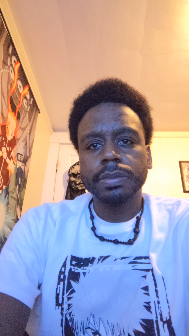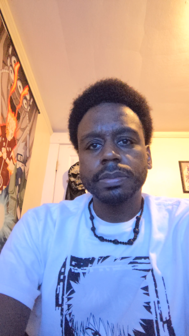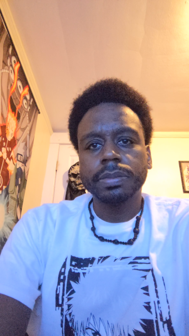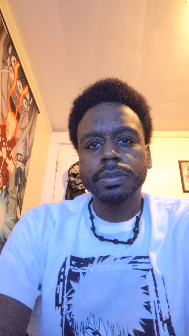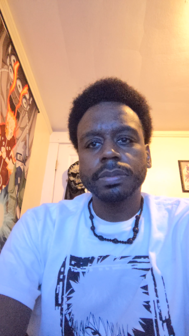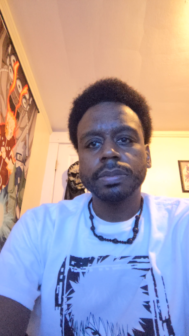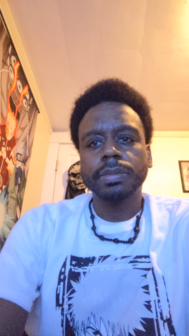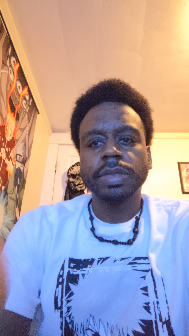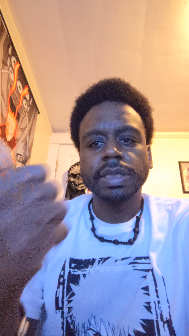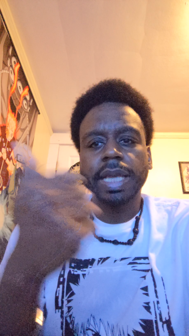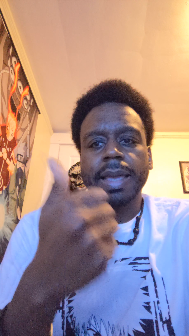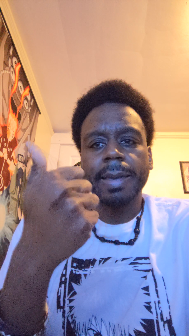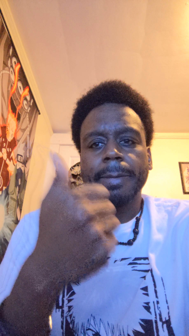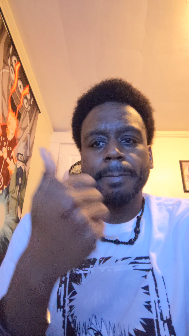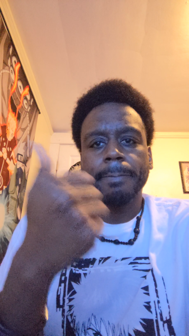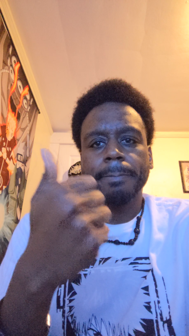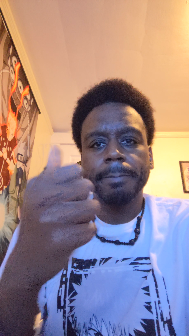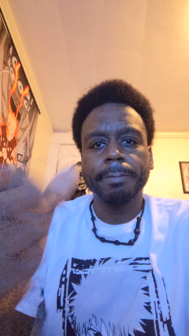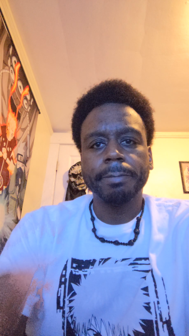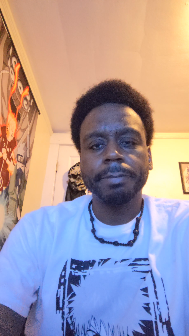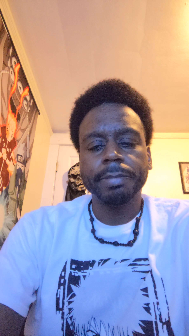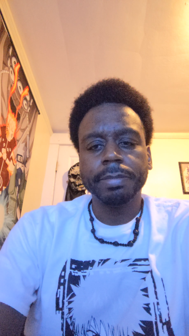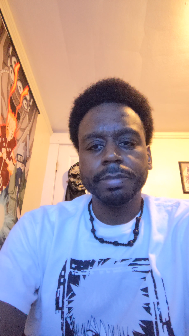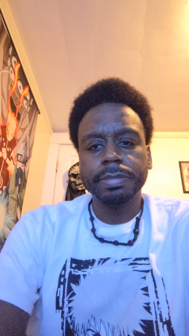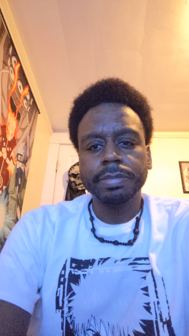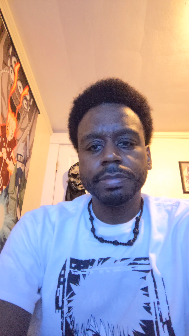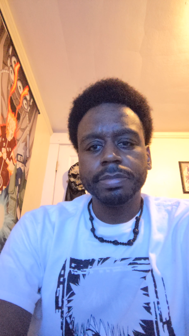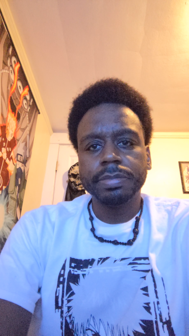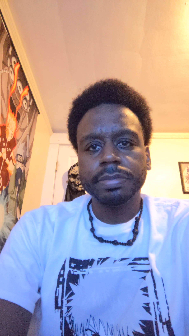game